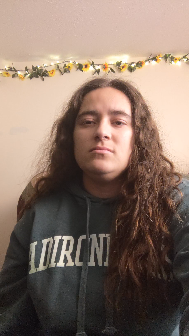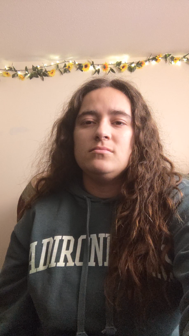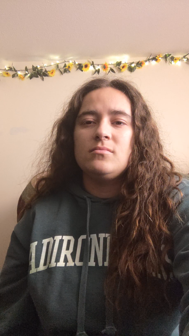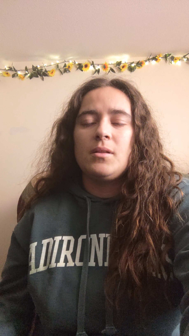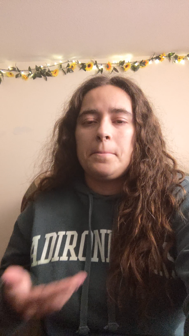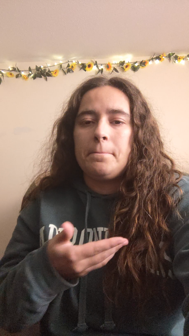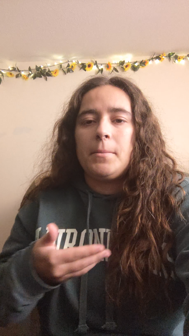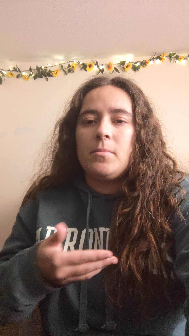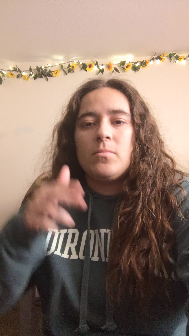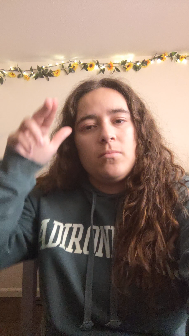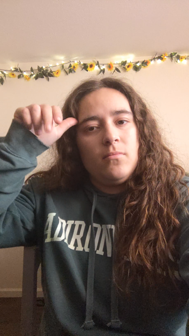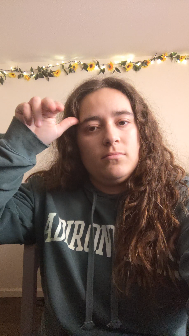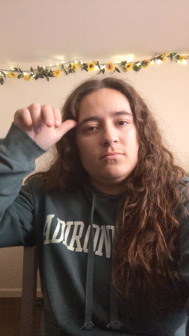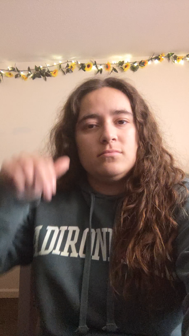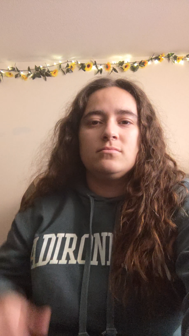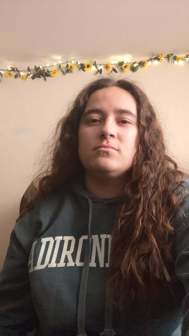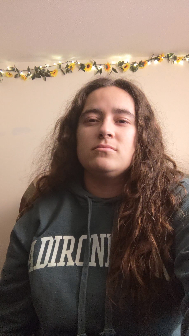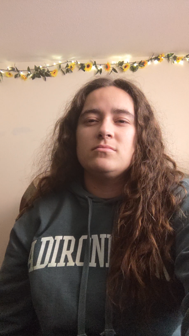pony